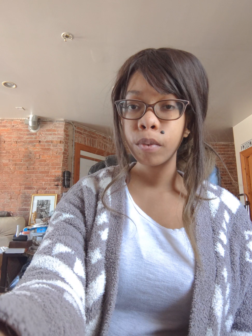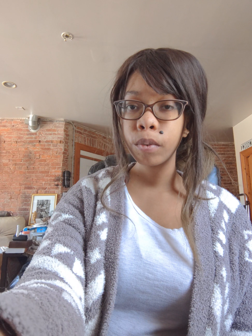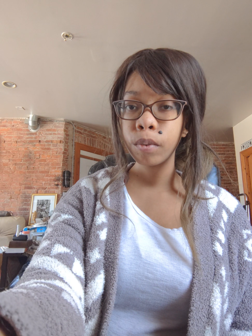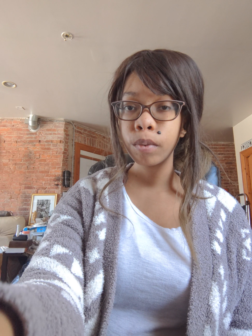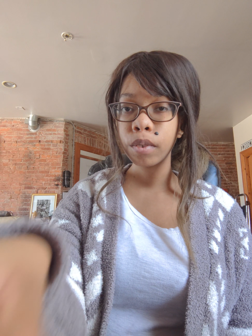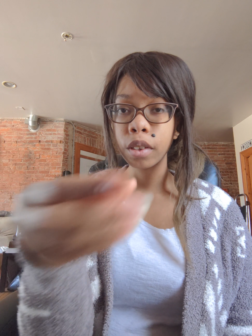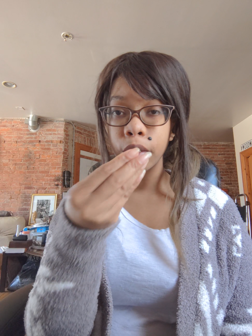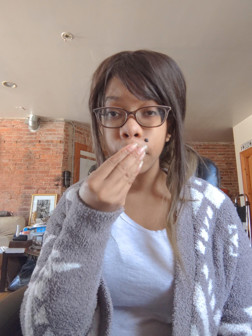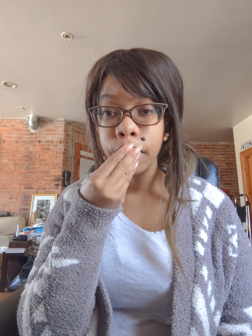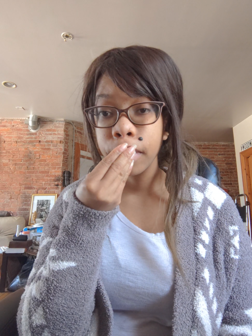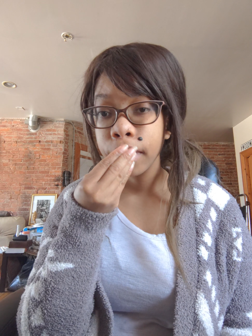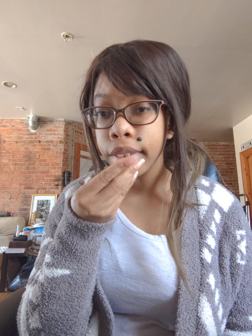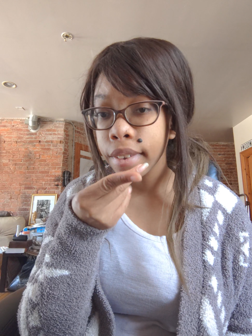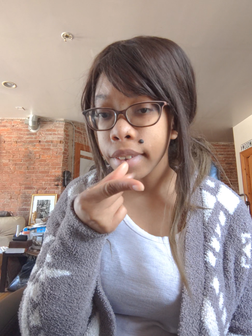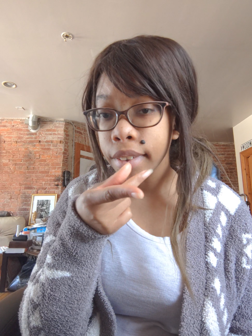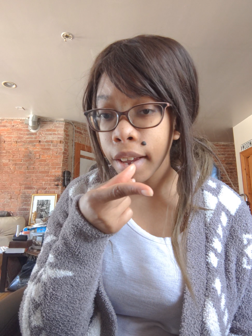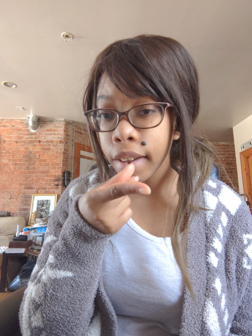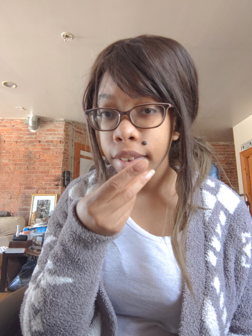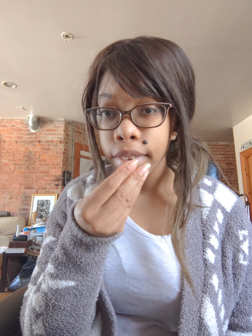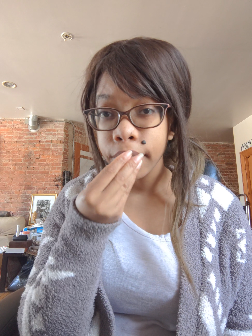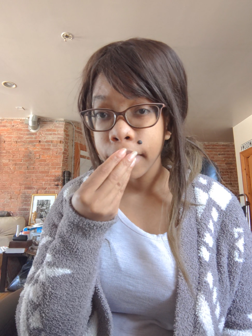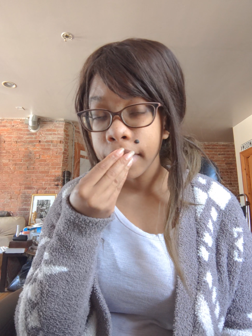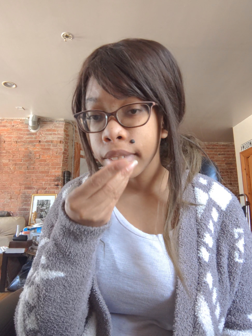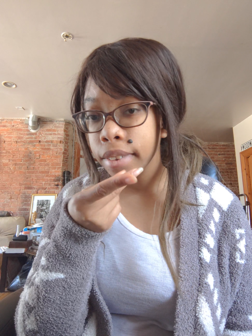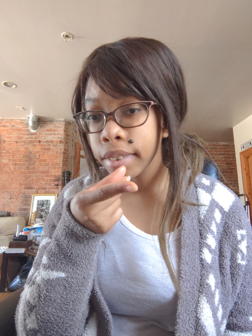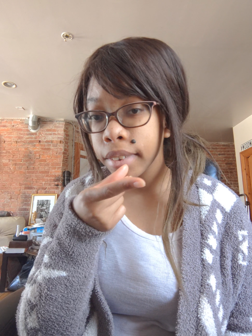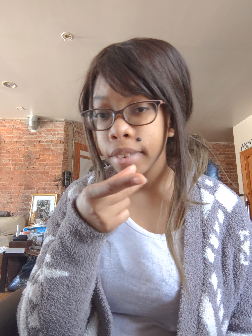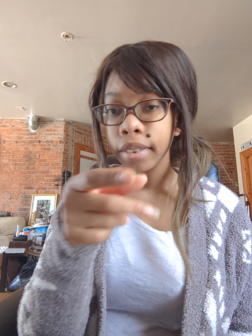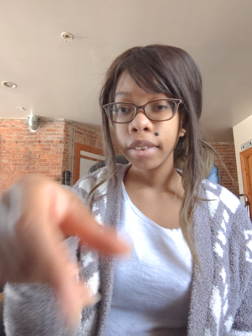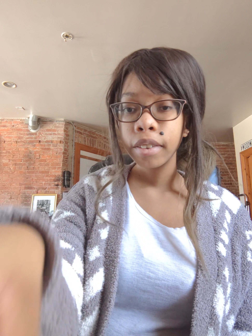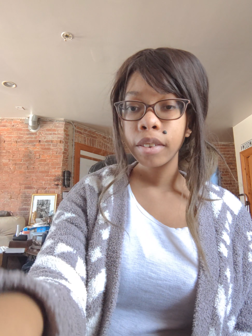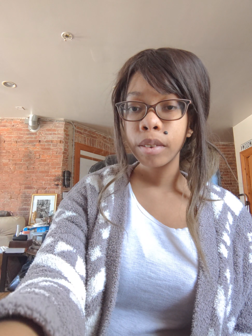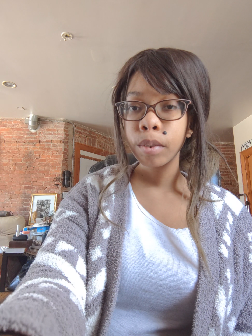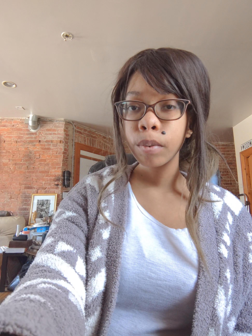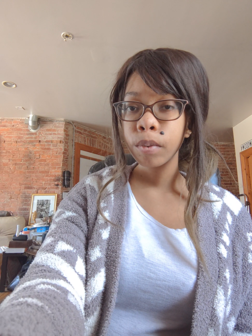snack